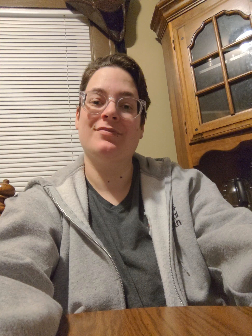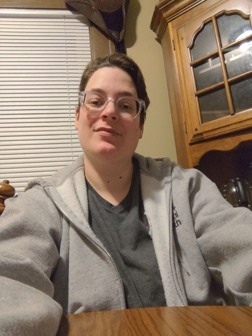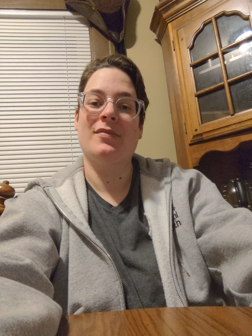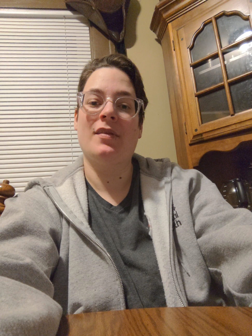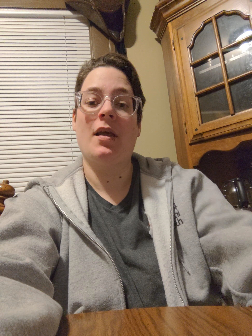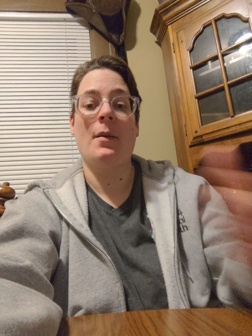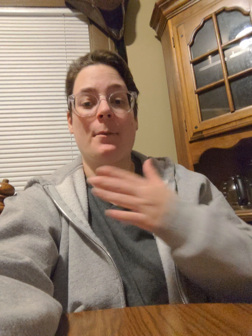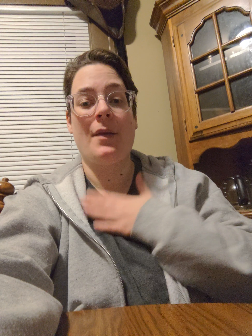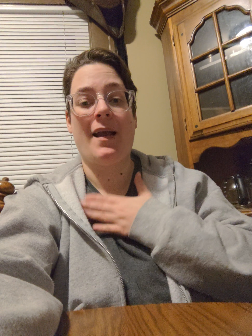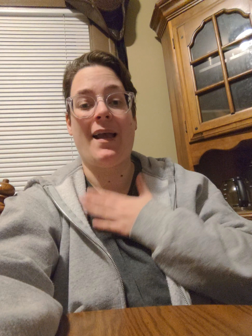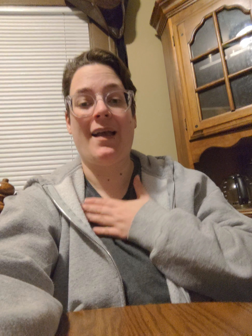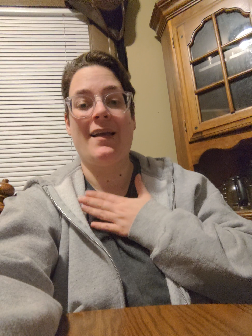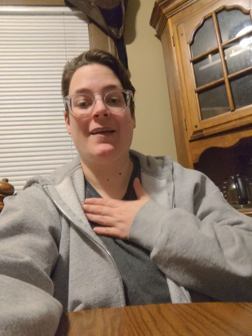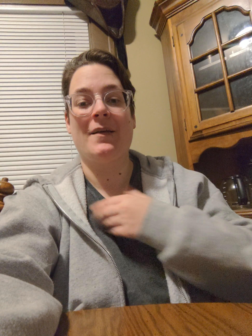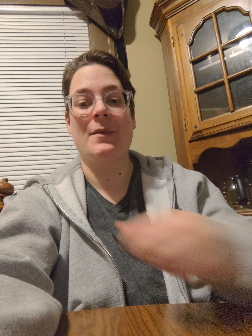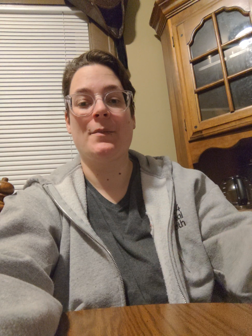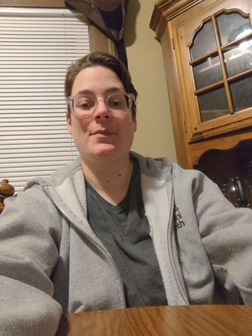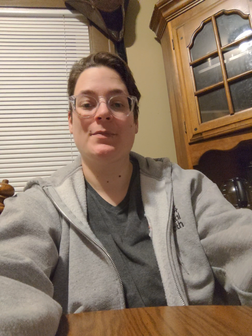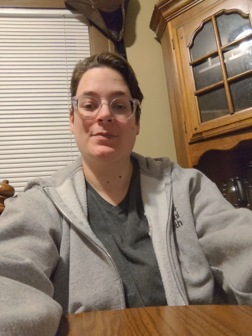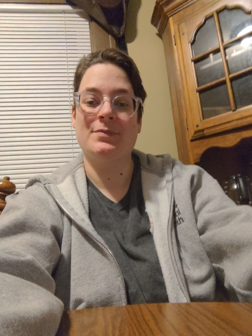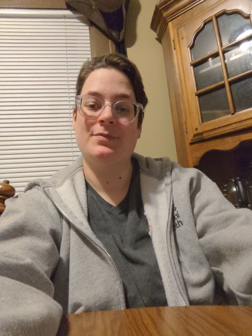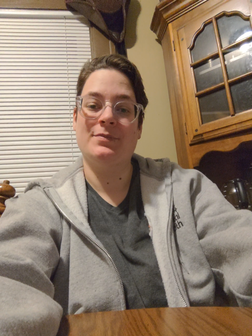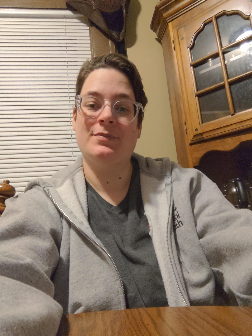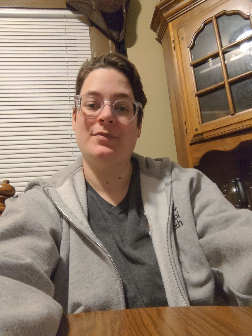my